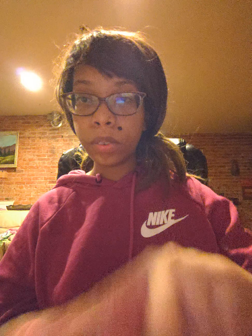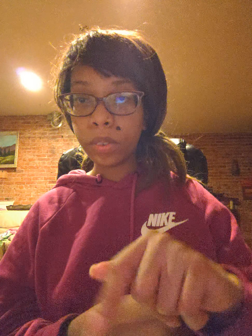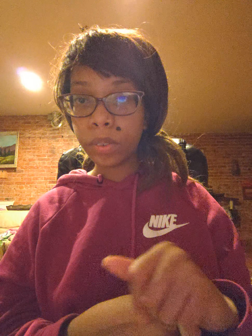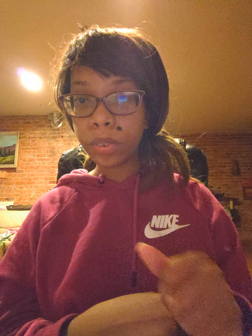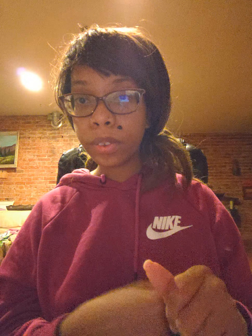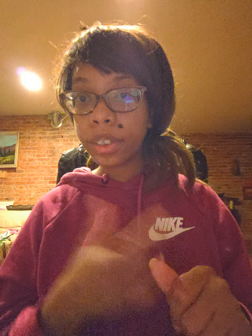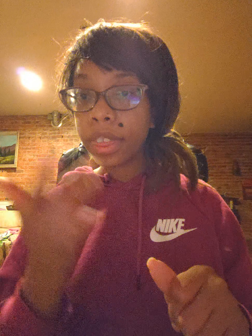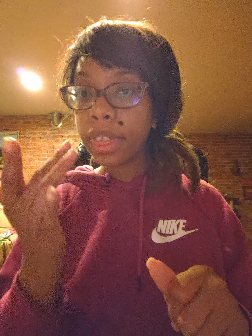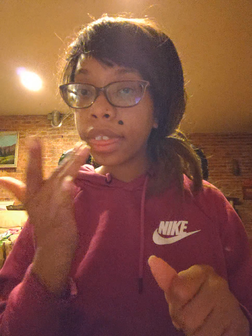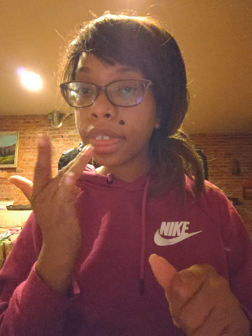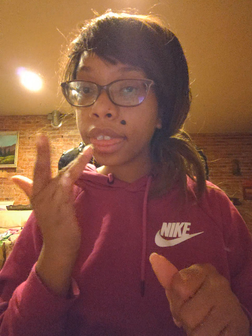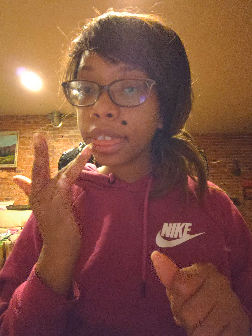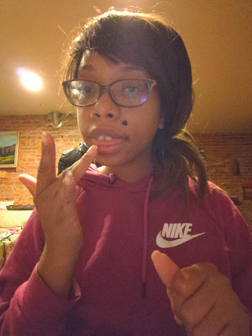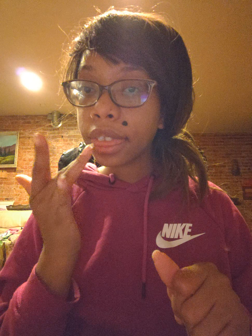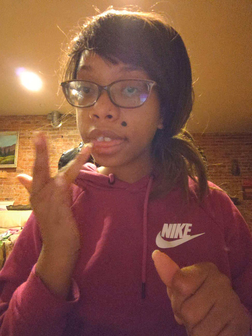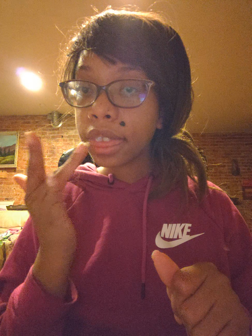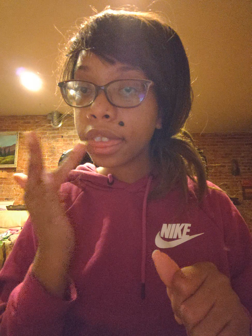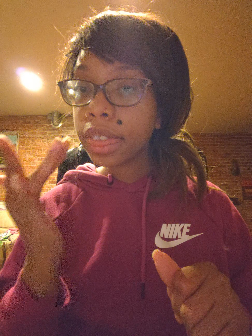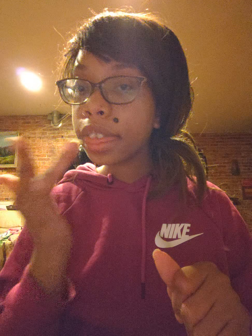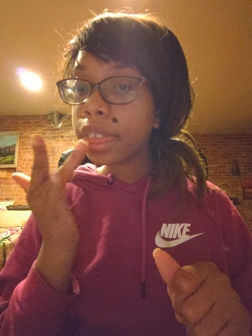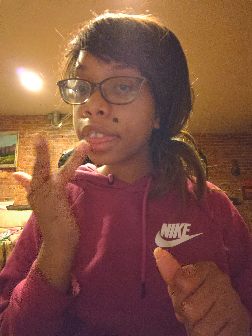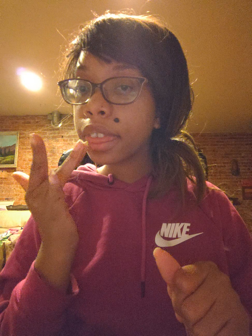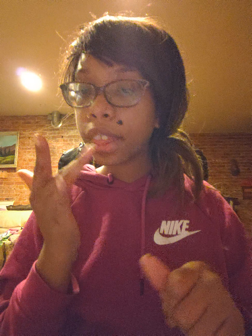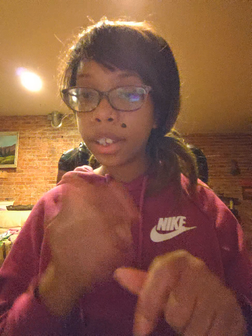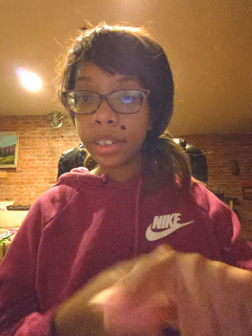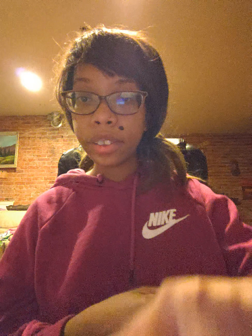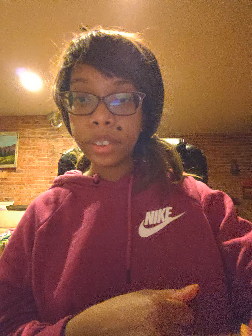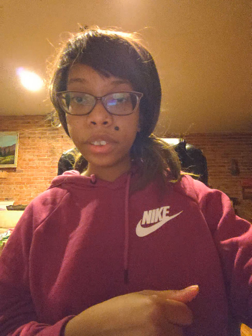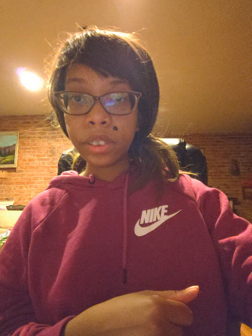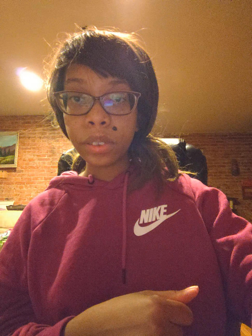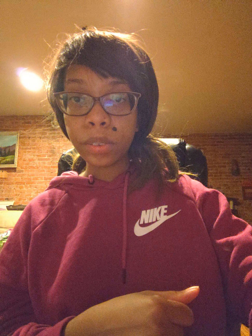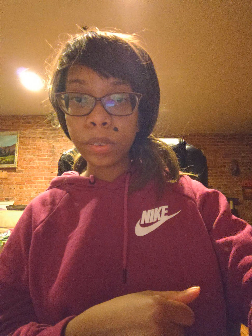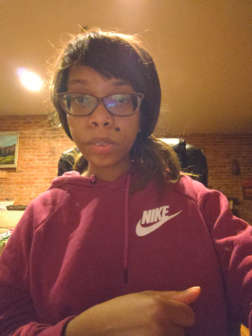taste